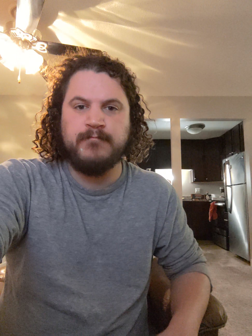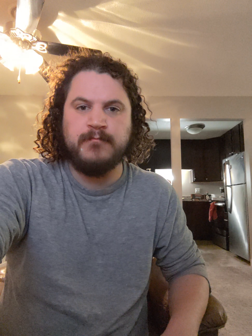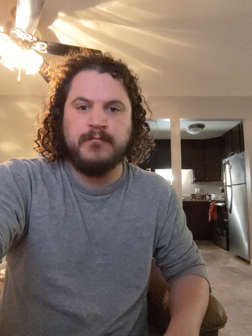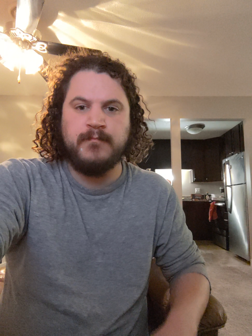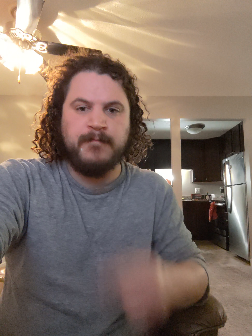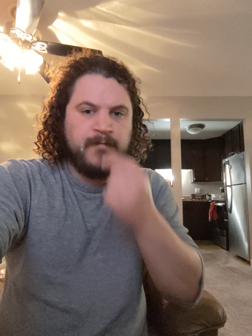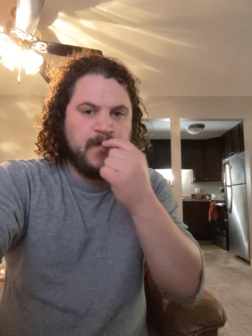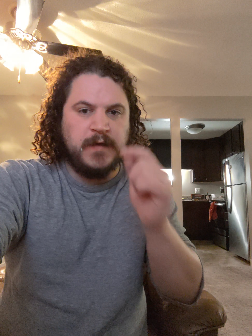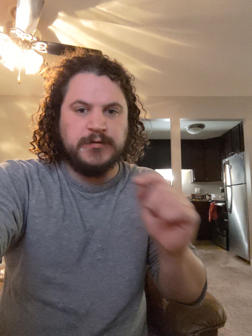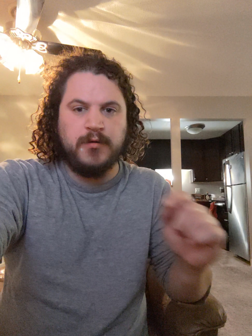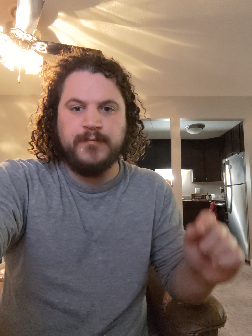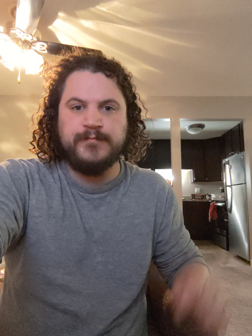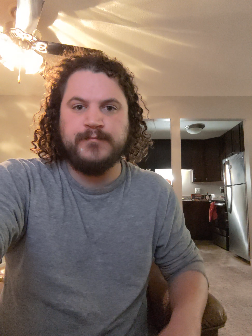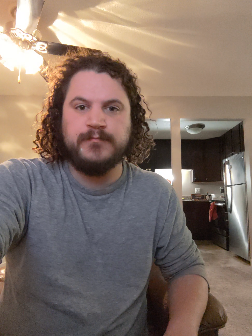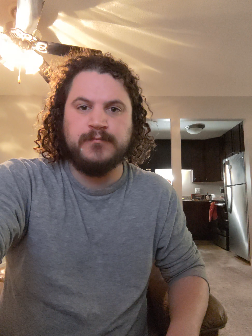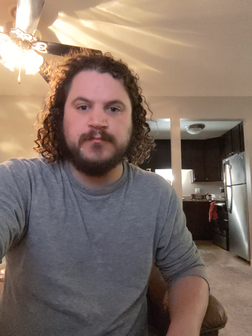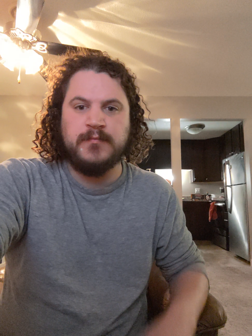pencil